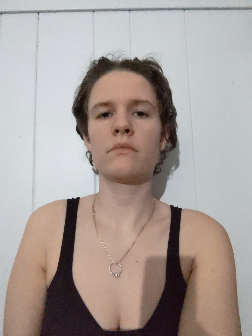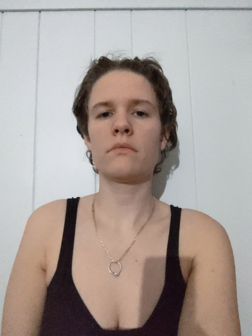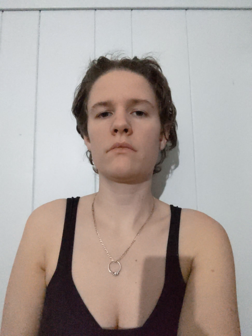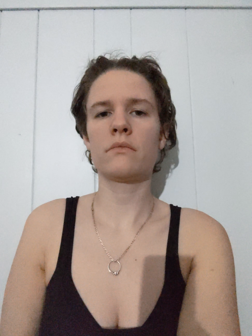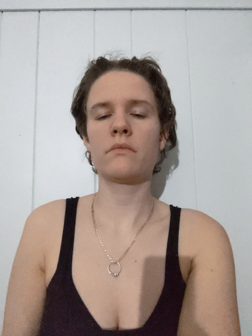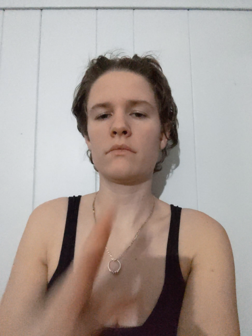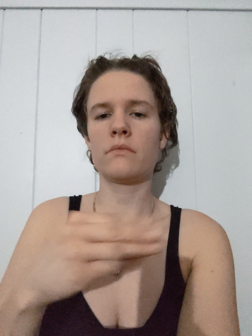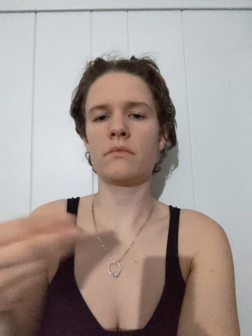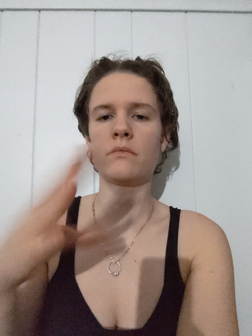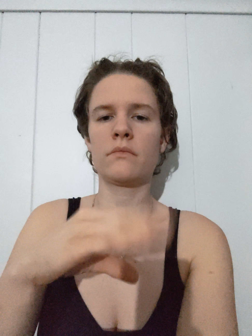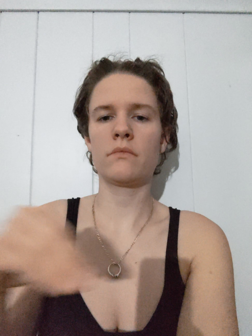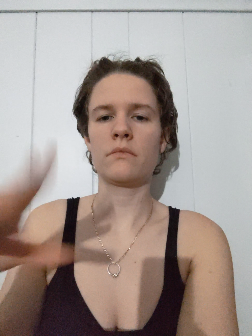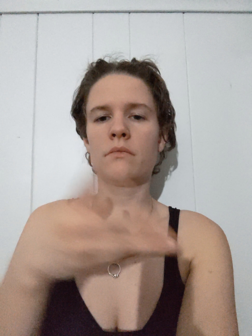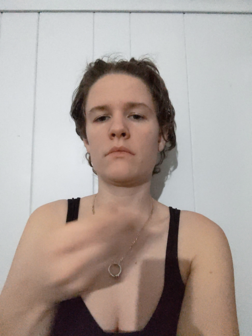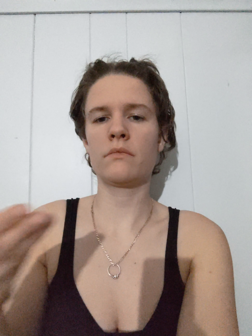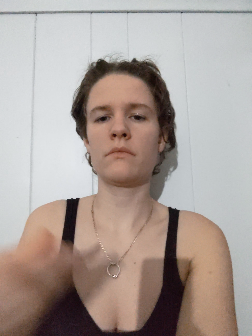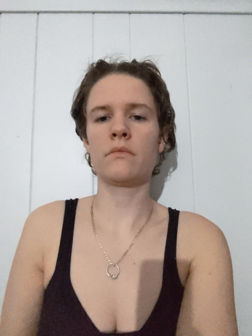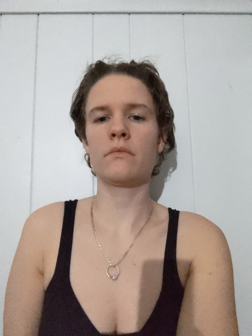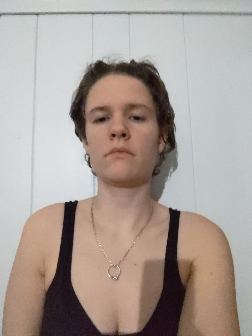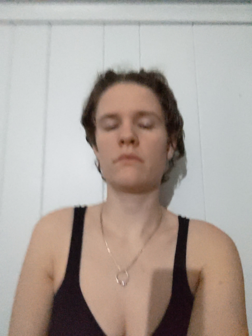story